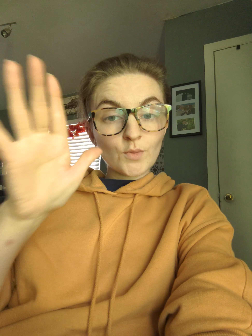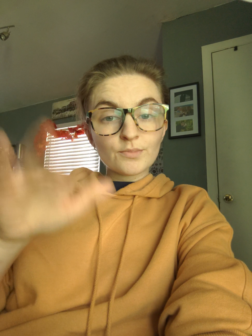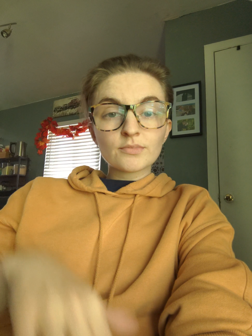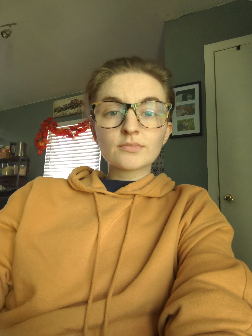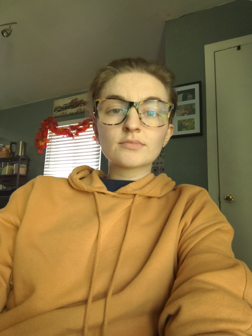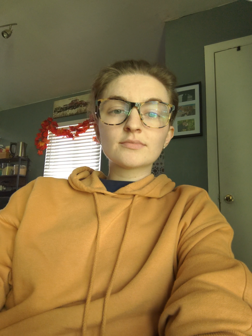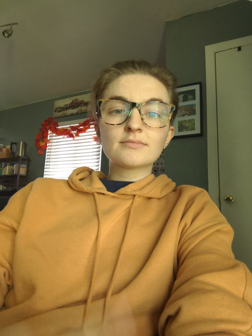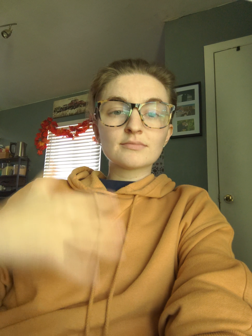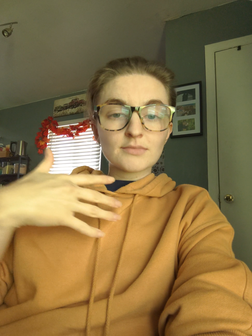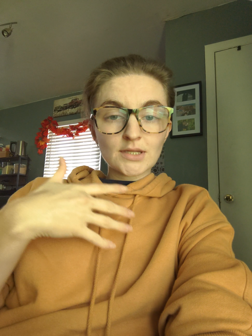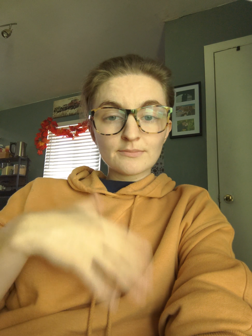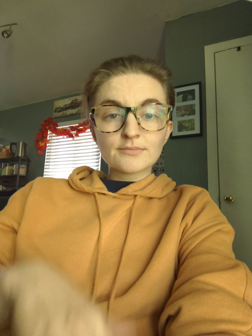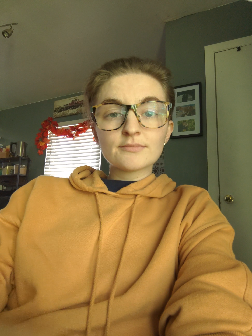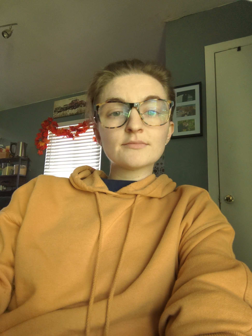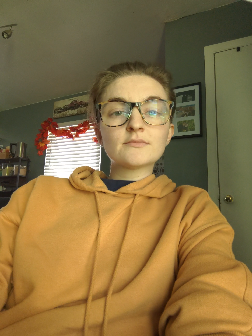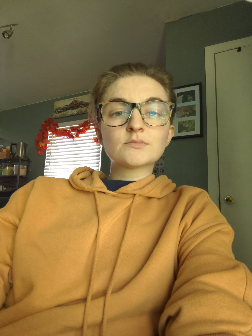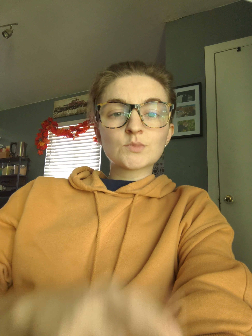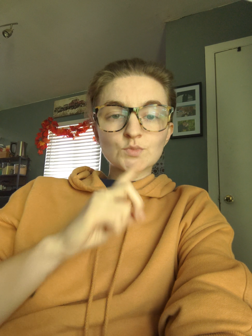scared